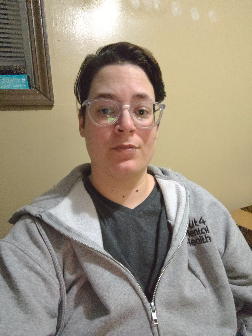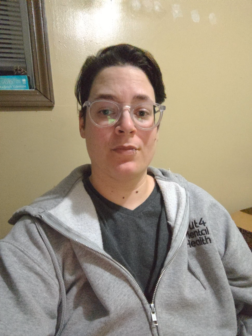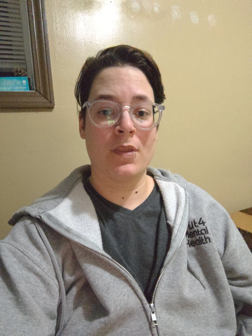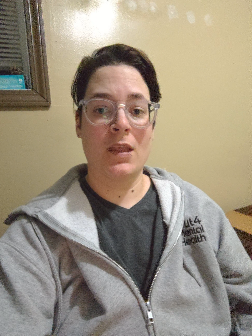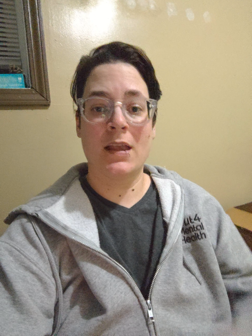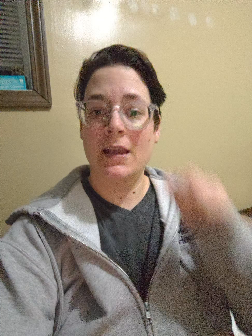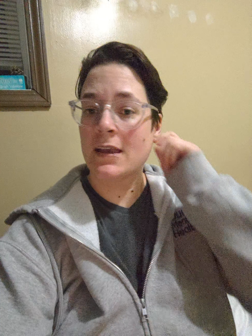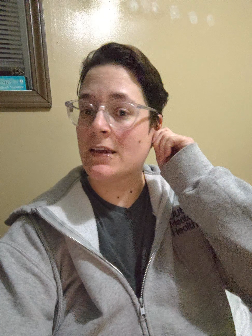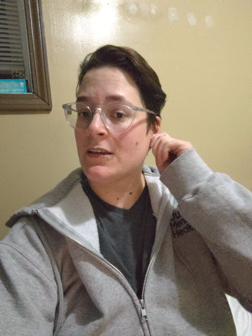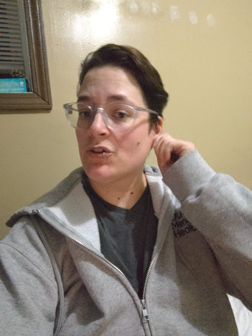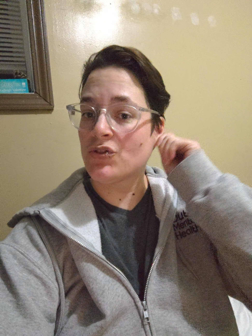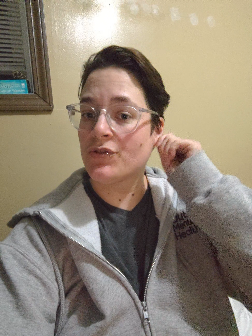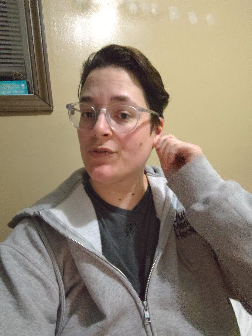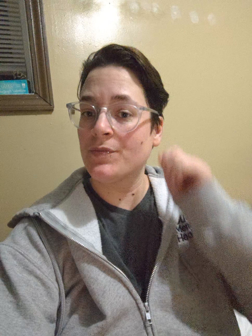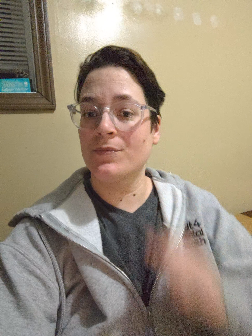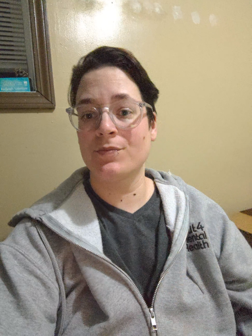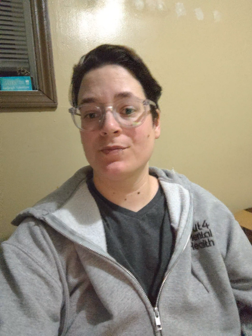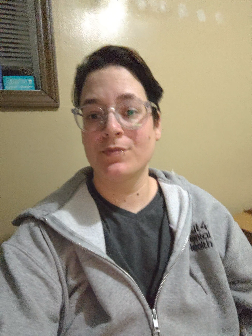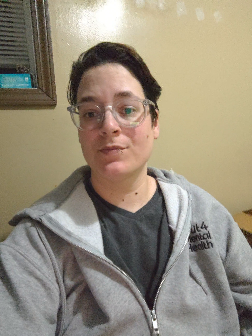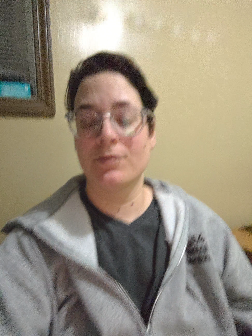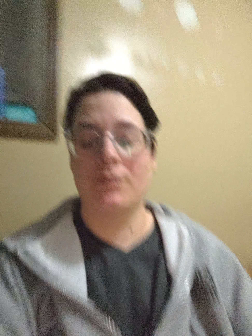ear